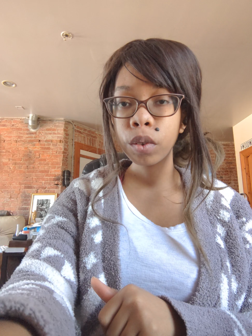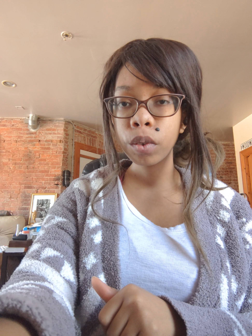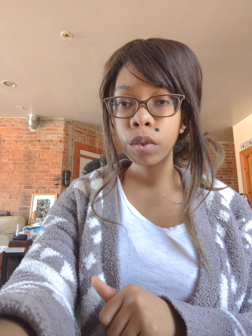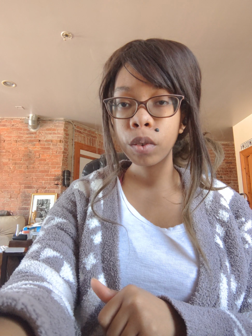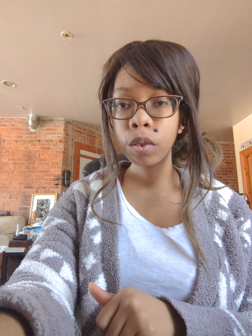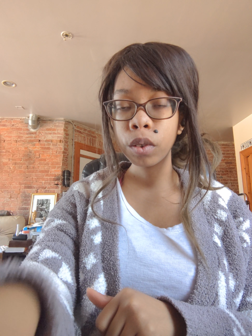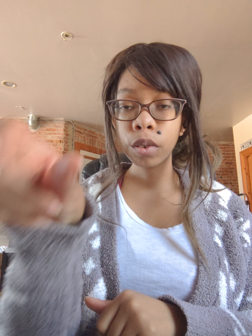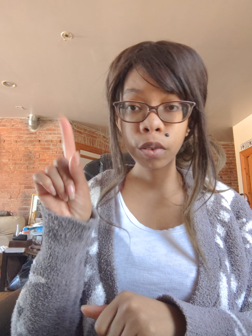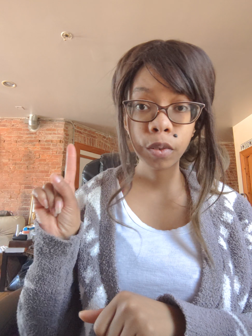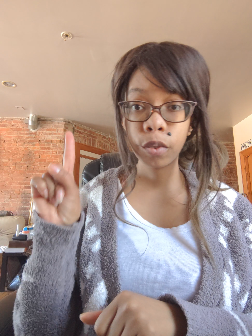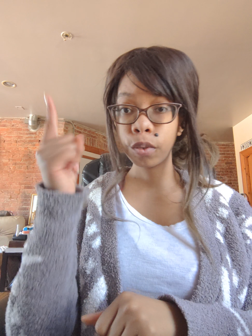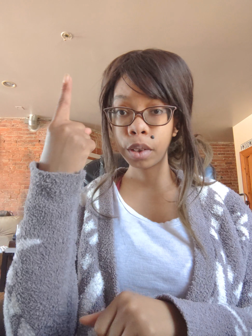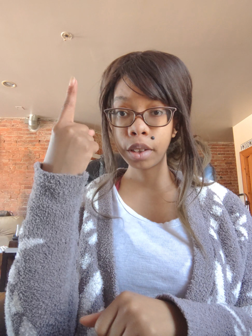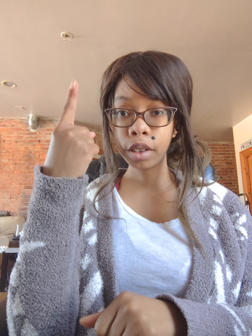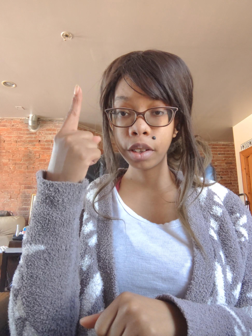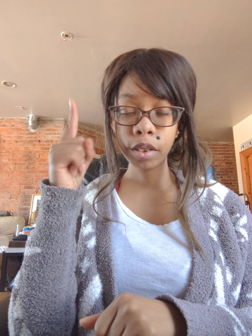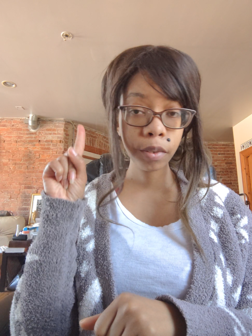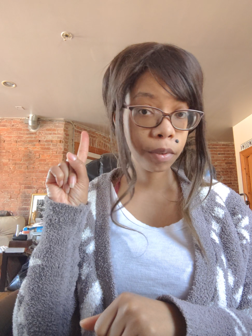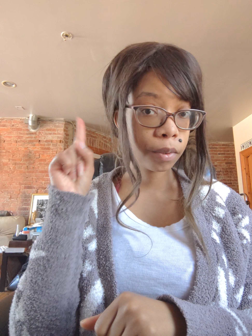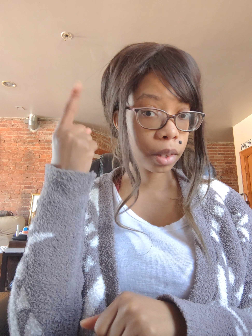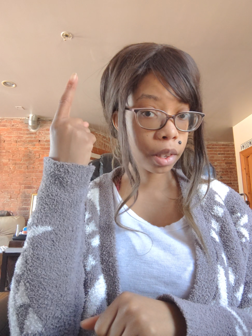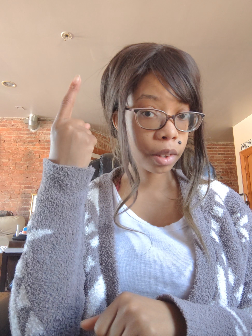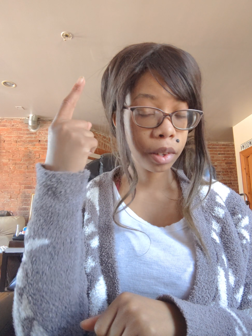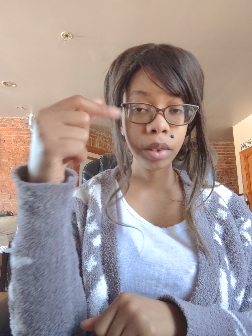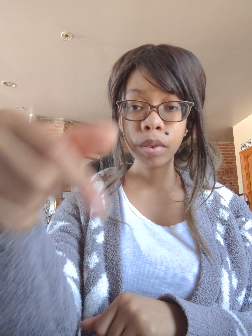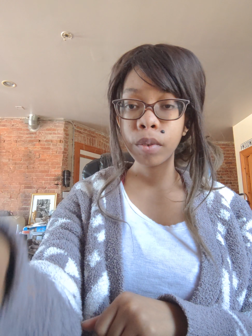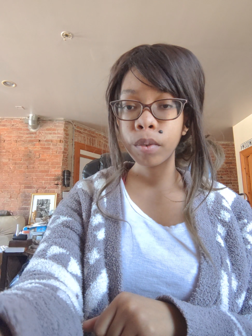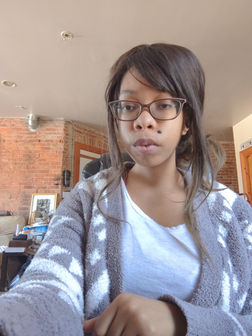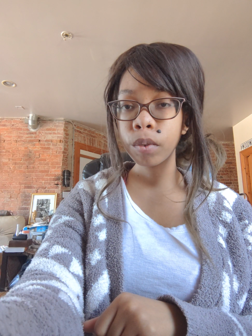first